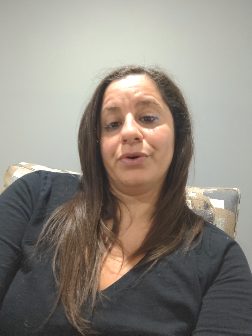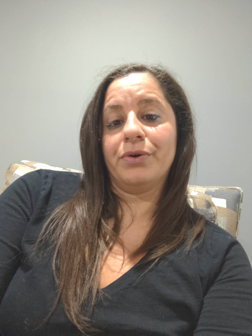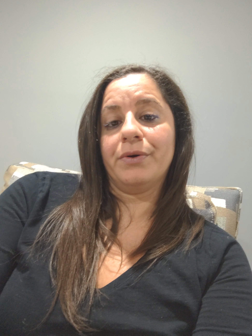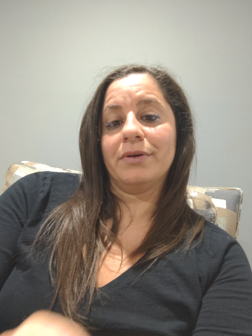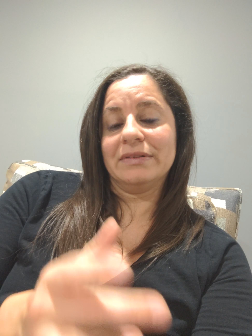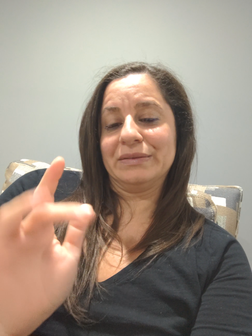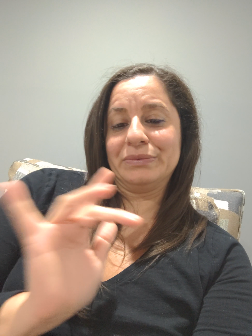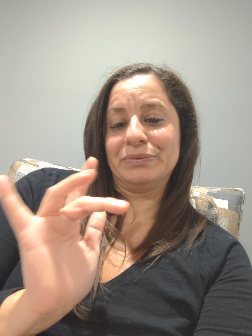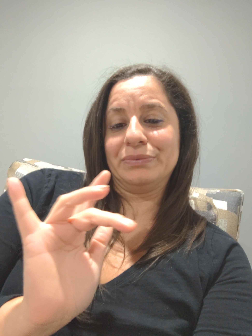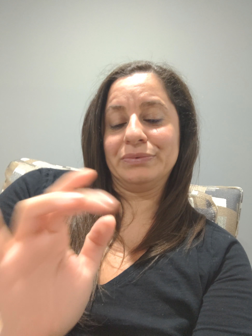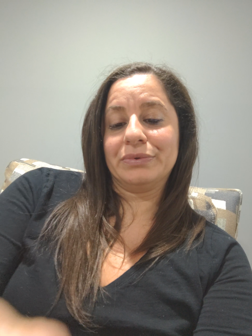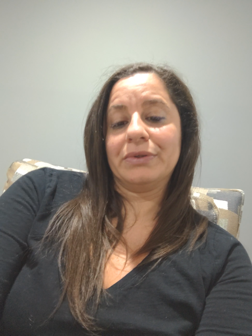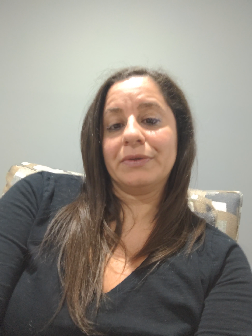yucky